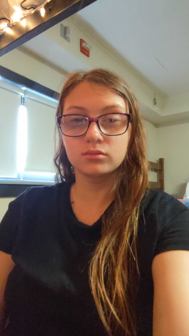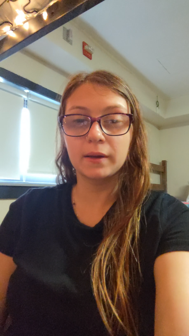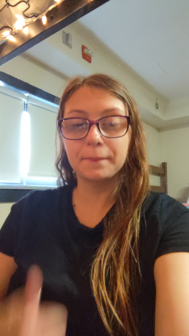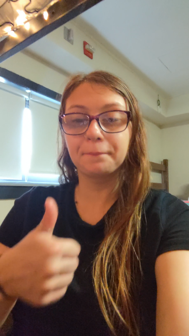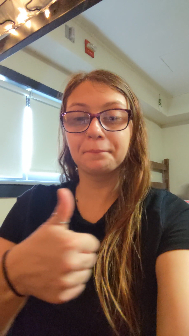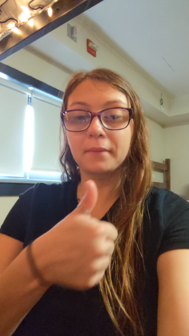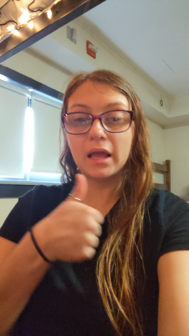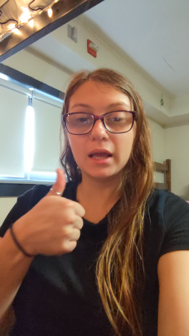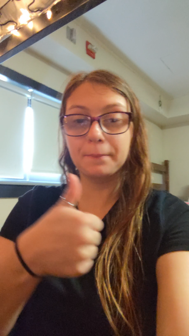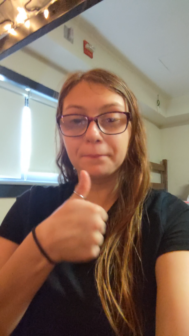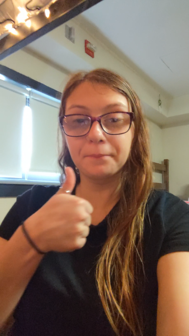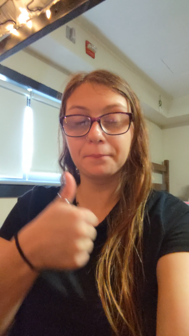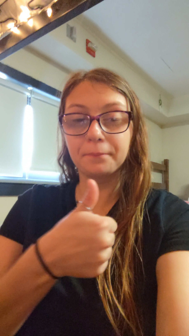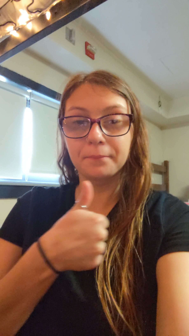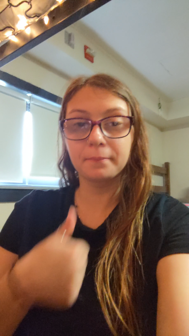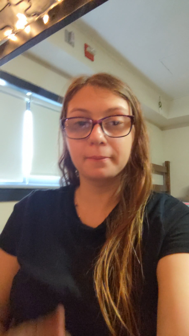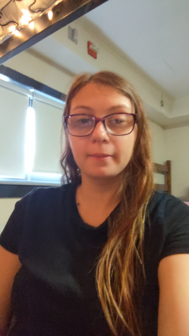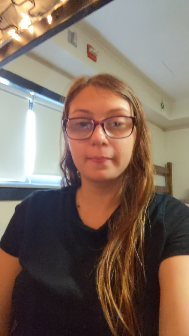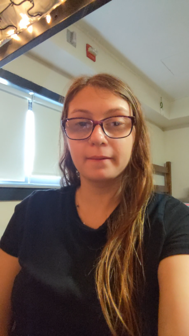basement